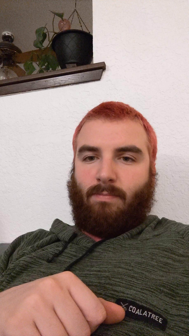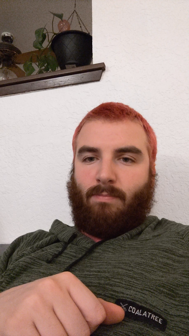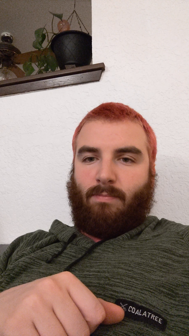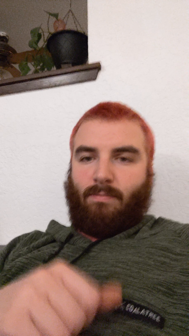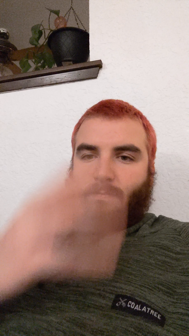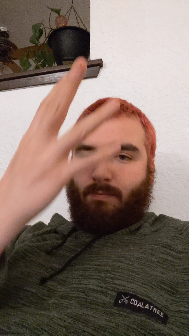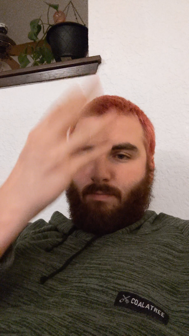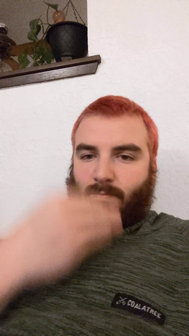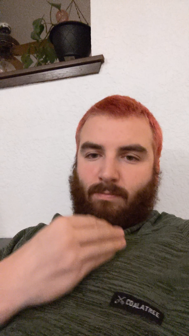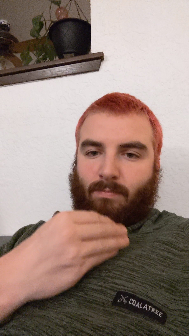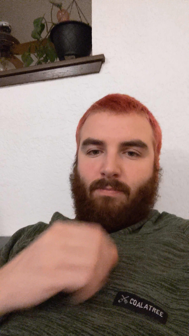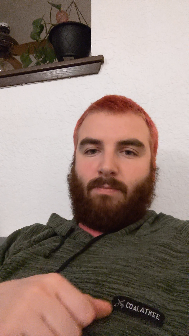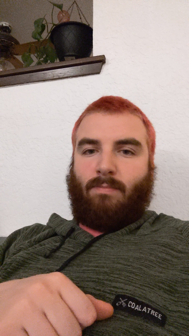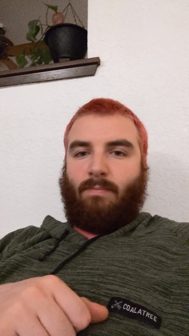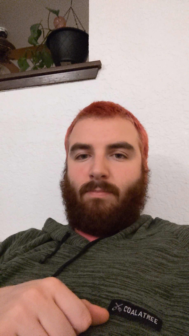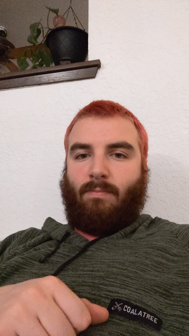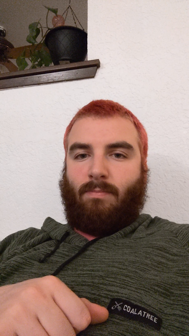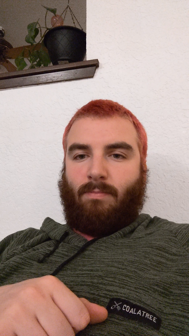asleep